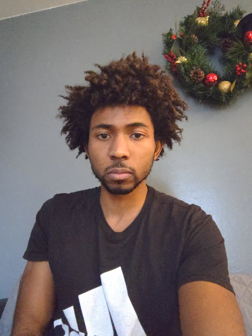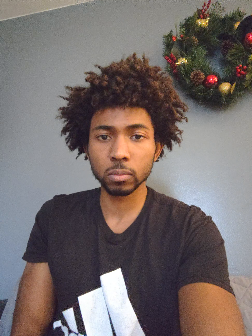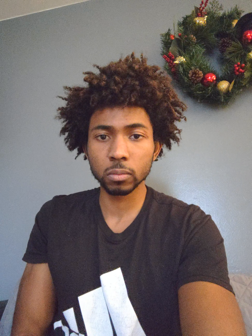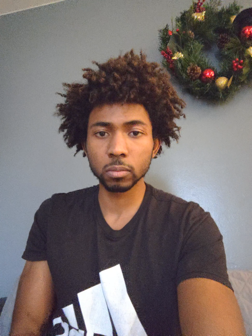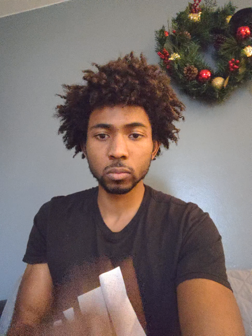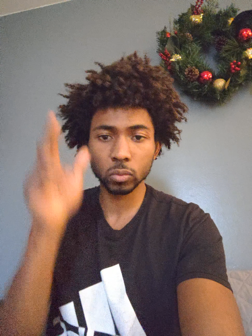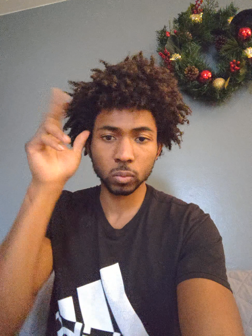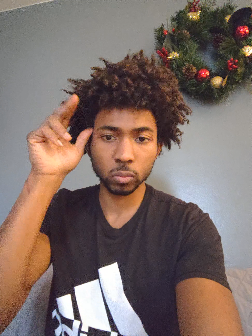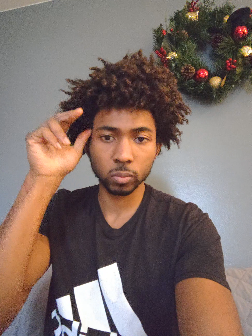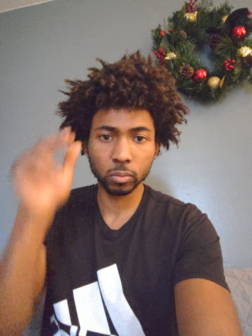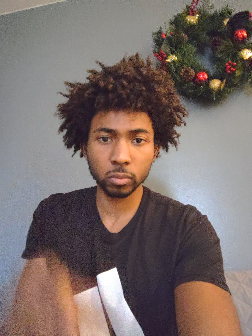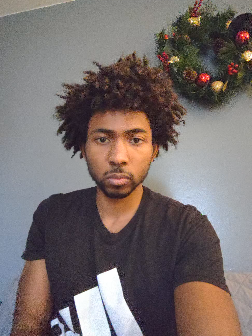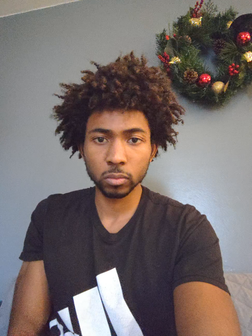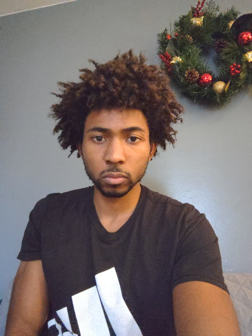horse